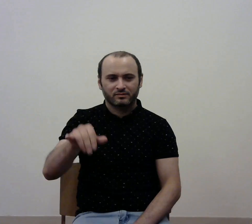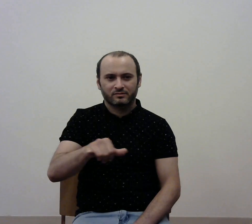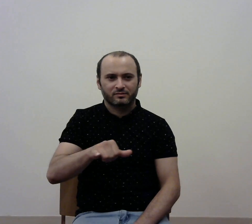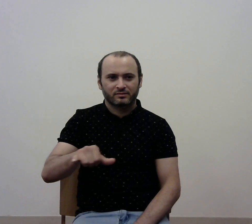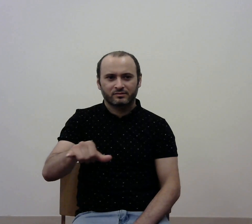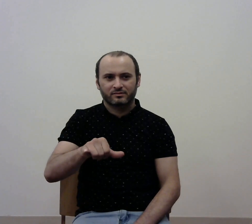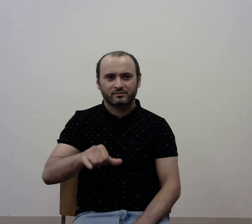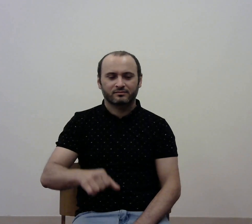harda